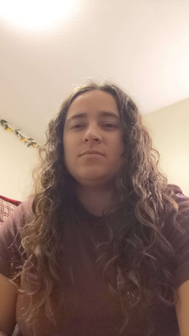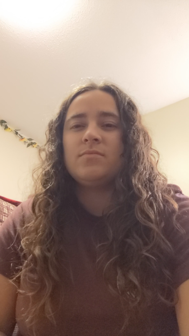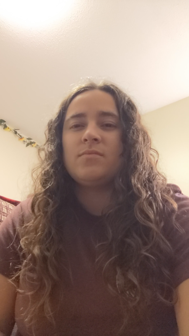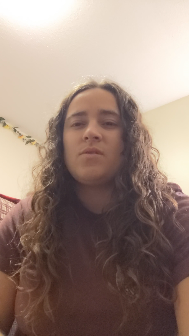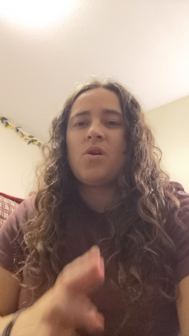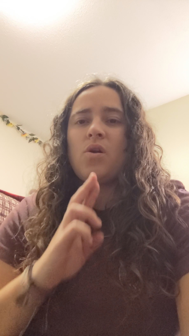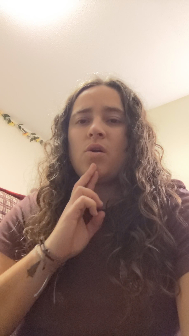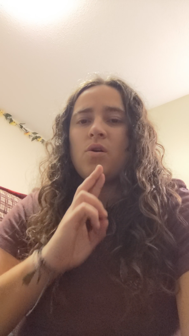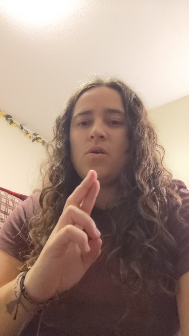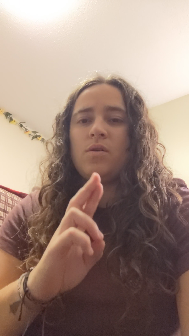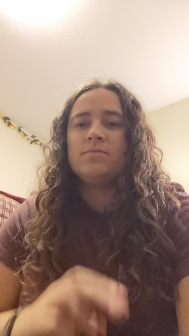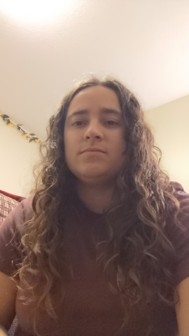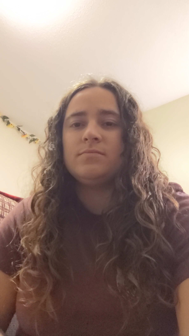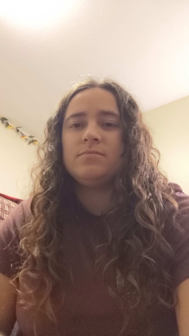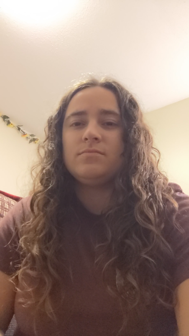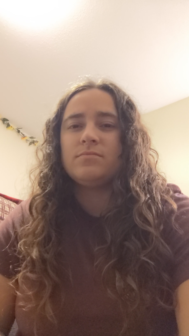are